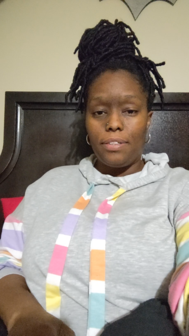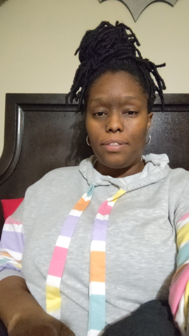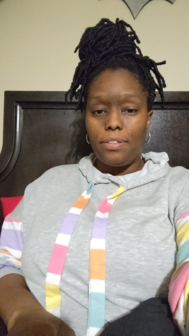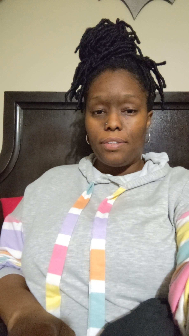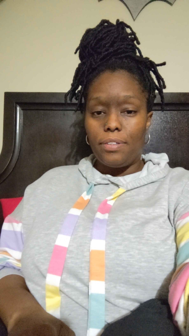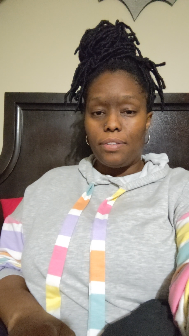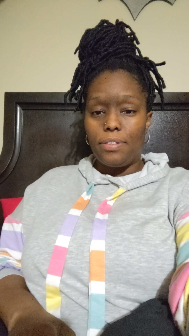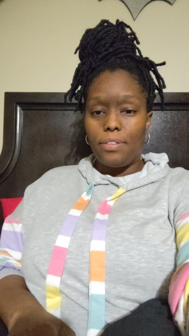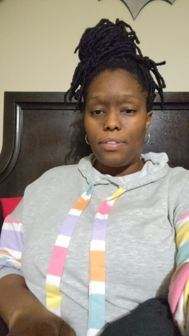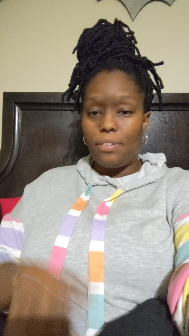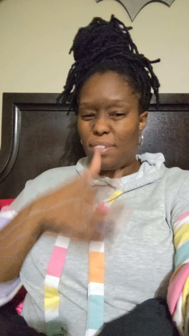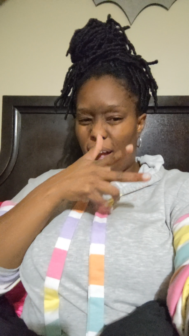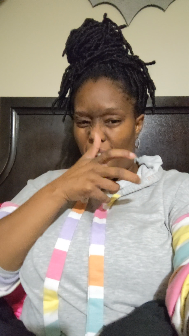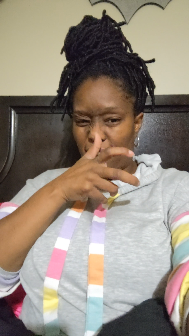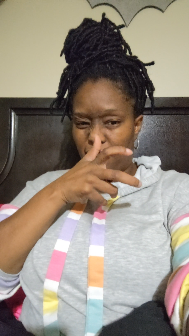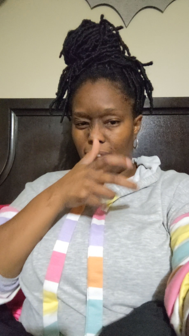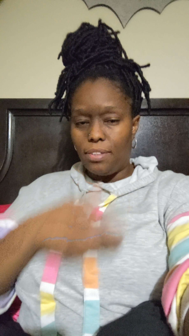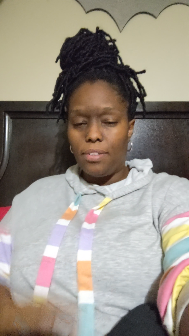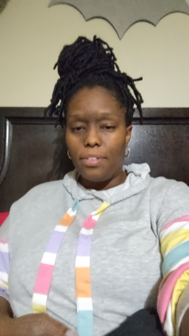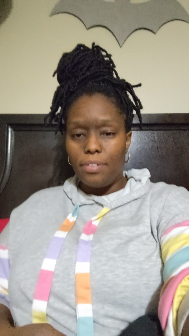ant